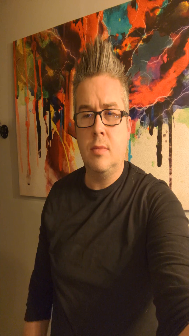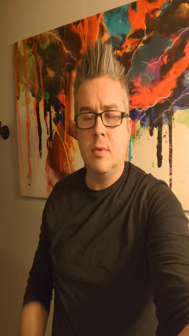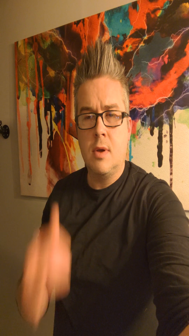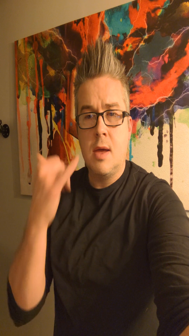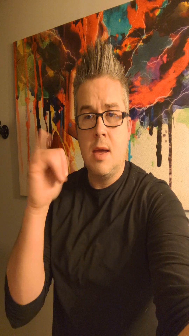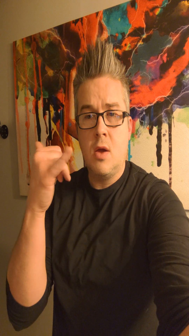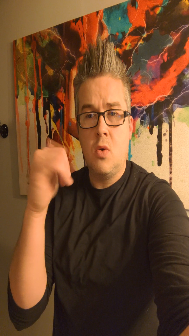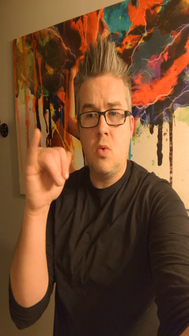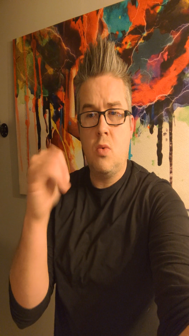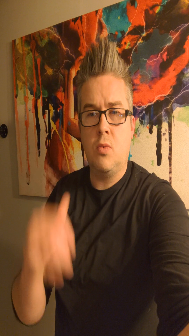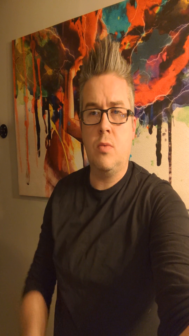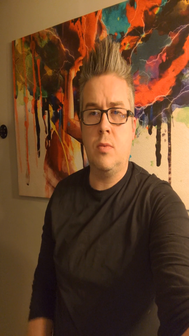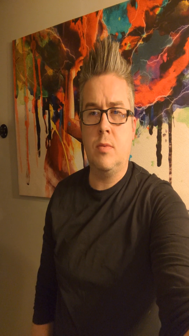yellow